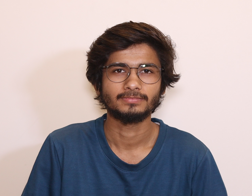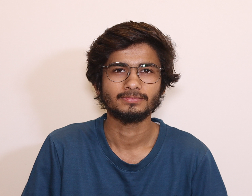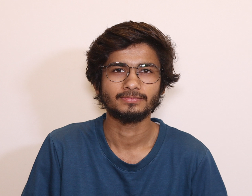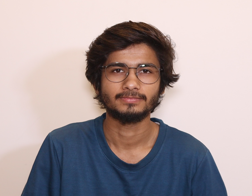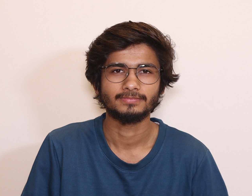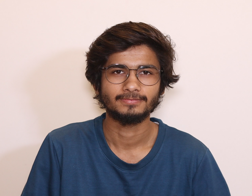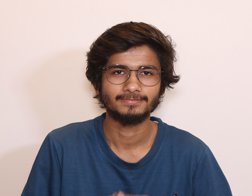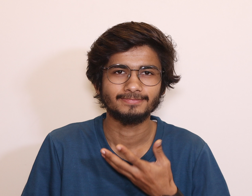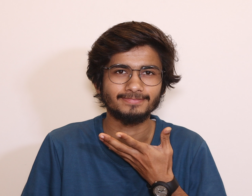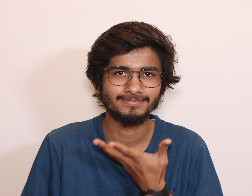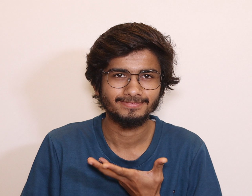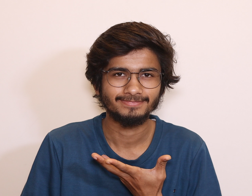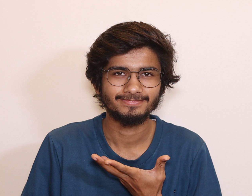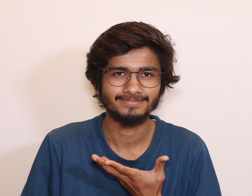glad